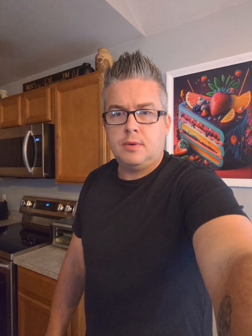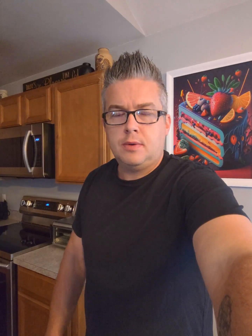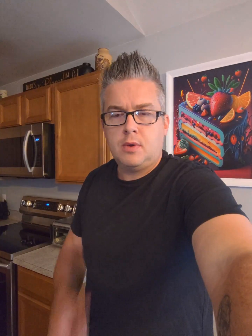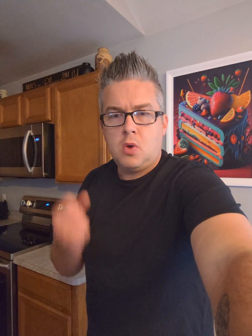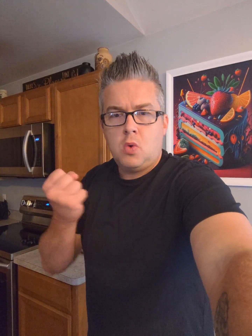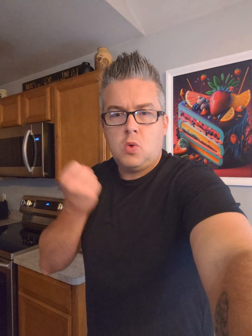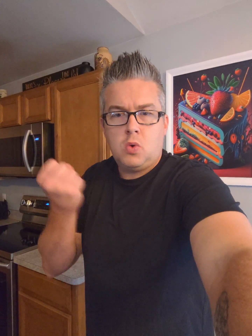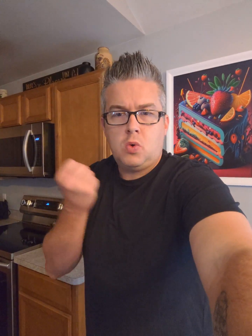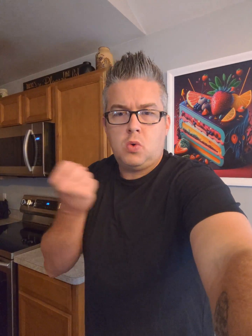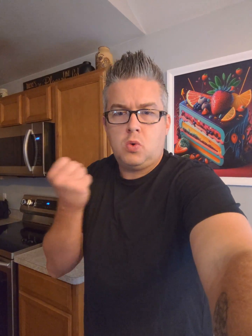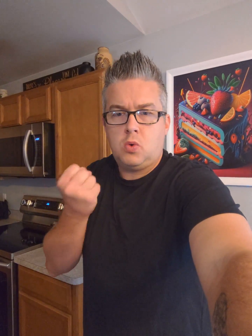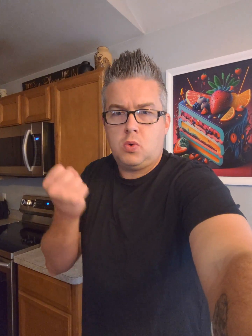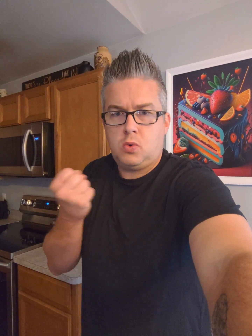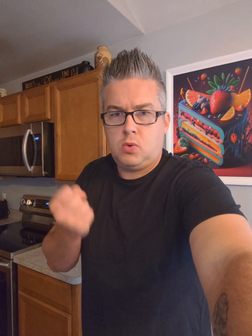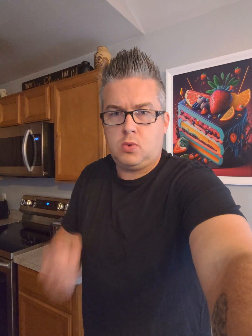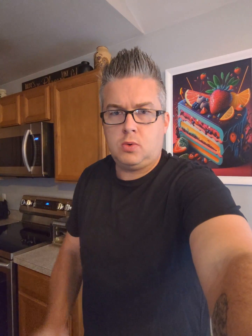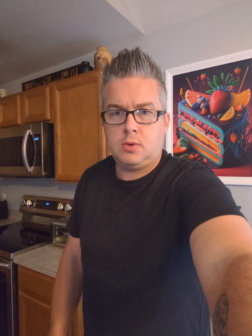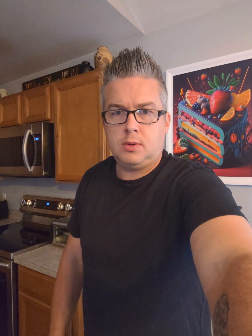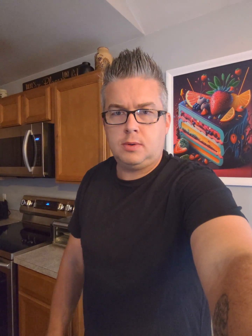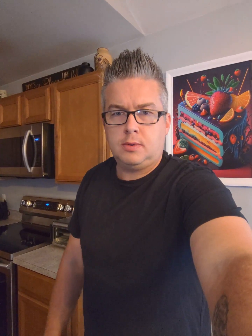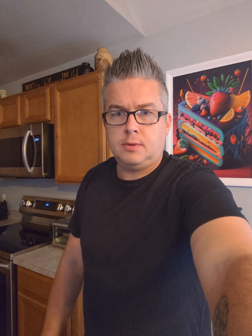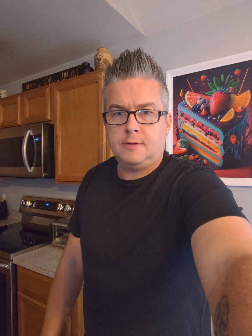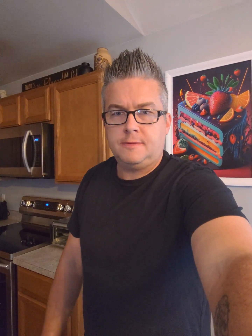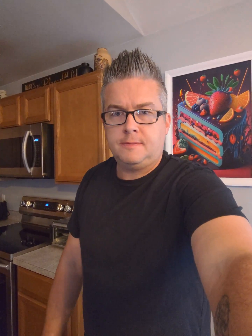hold